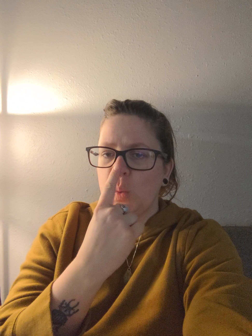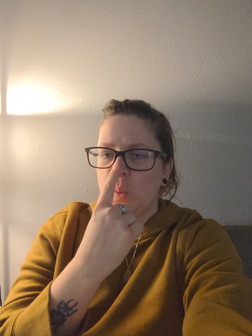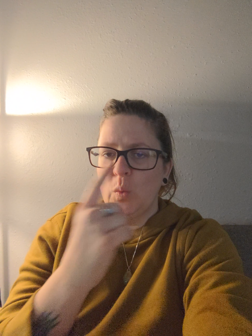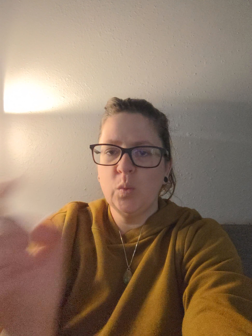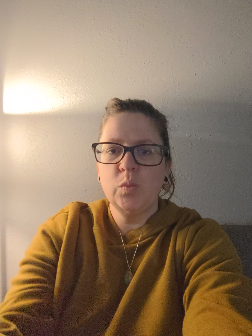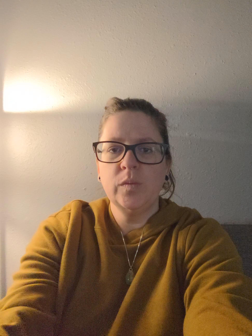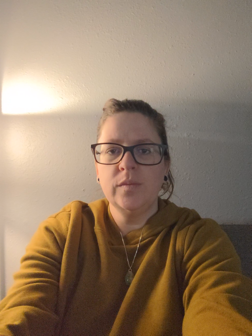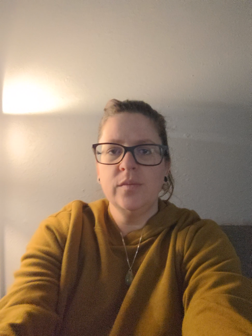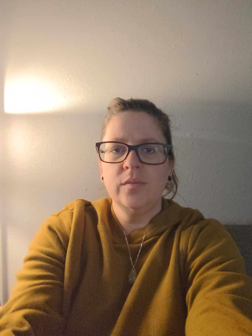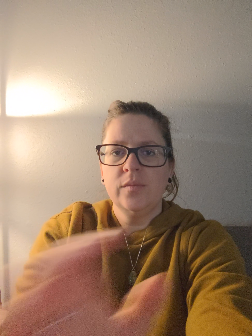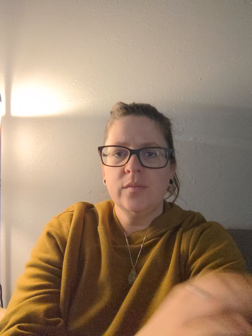nose